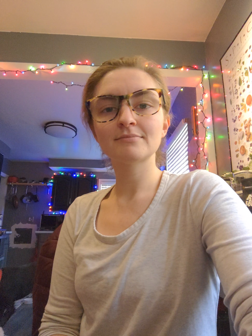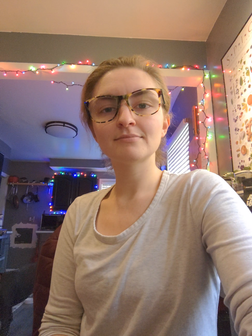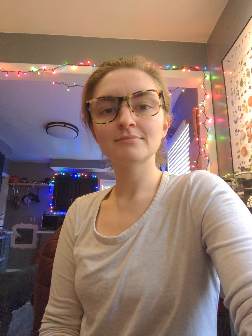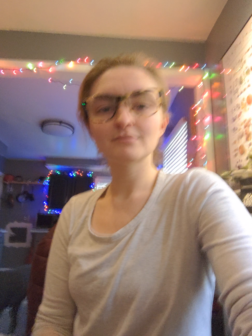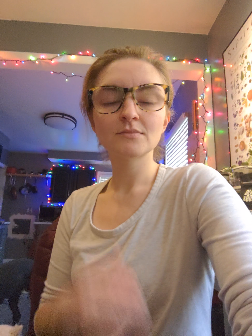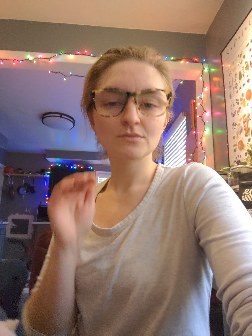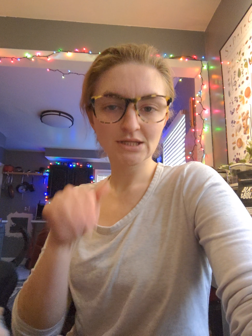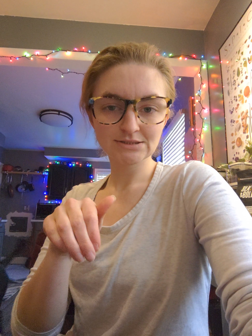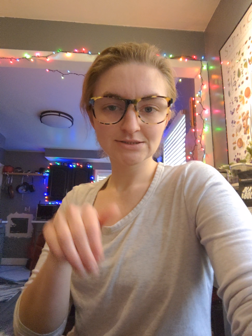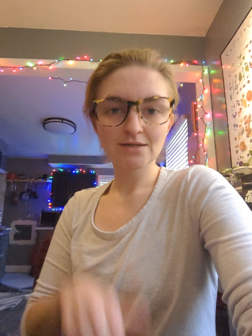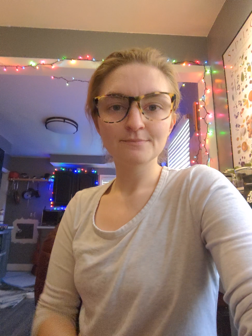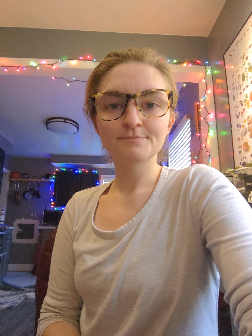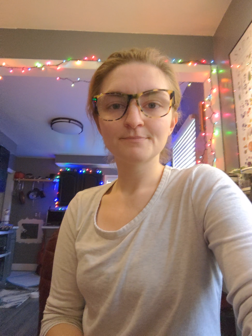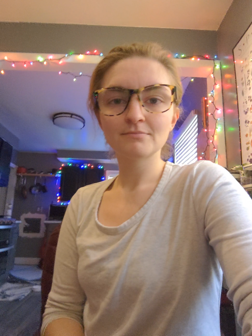night